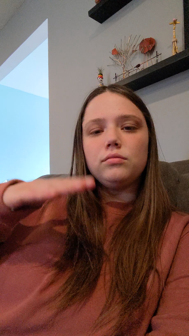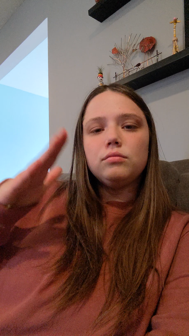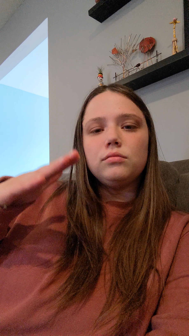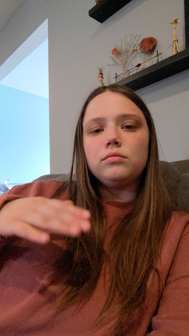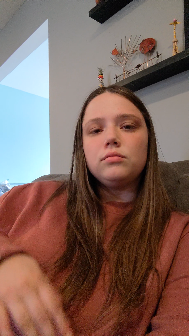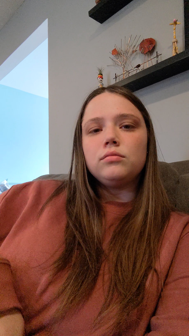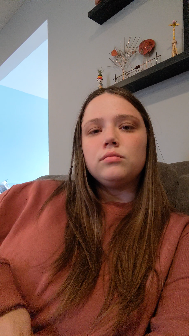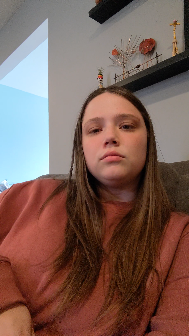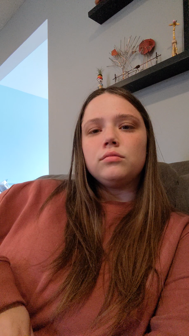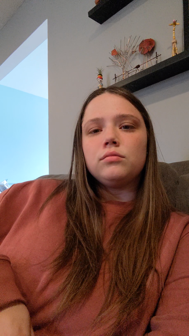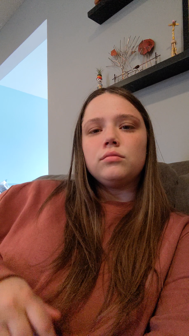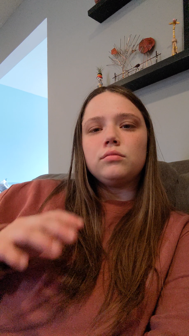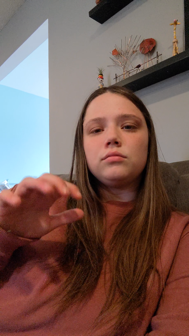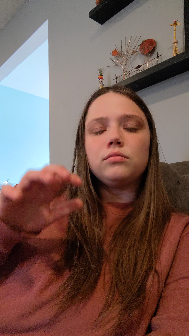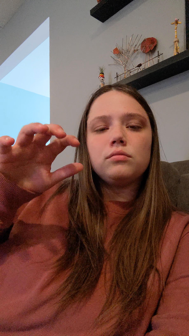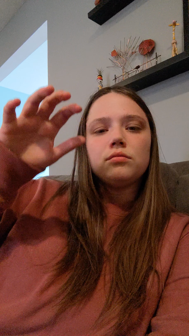climb